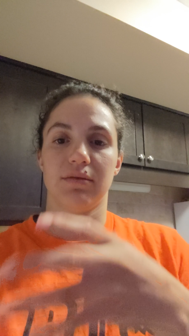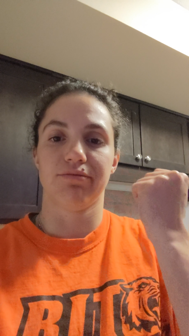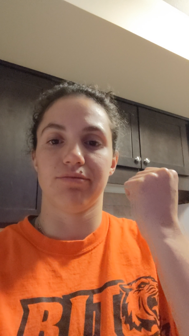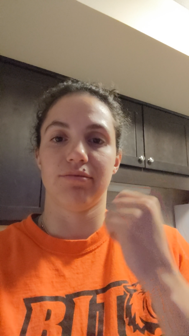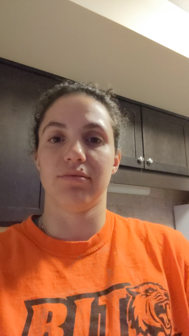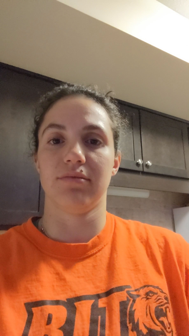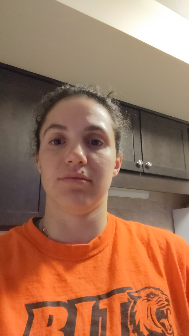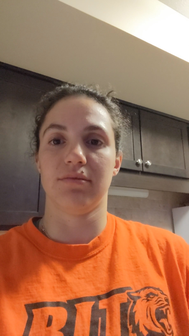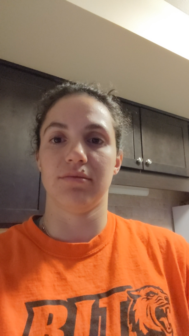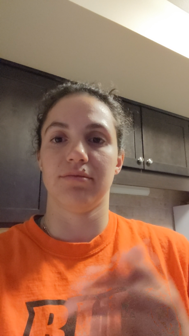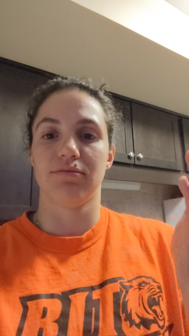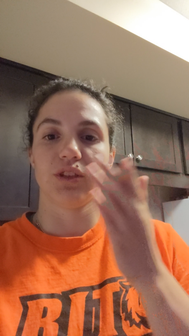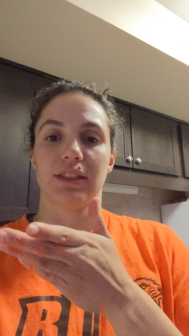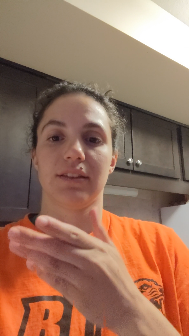bring